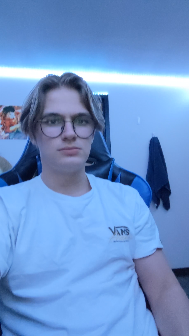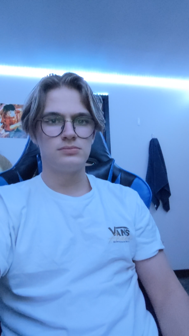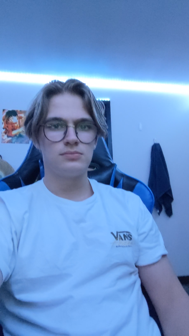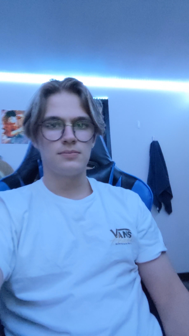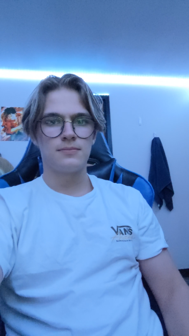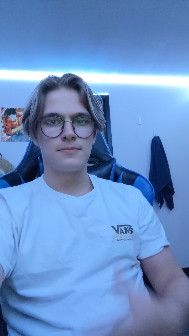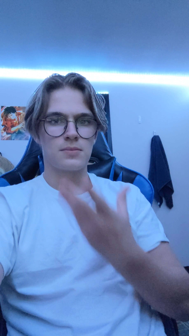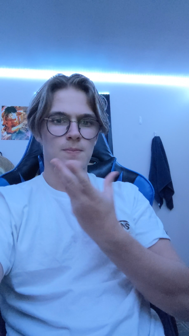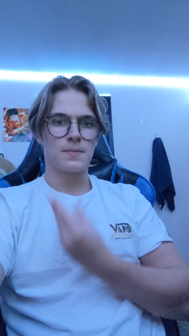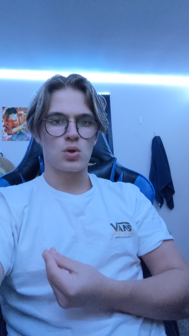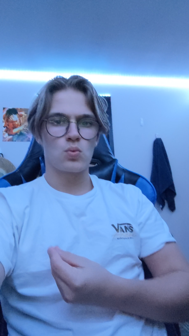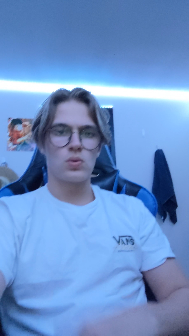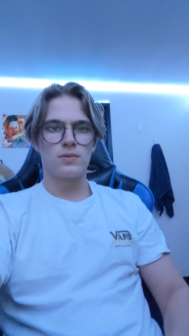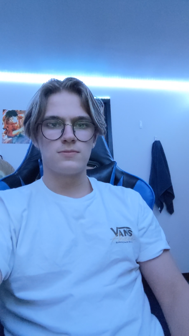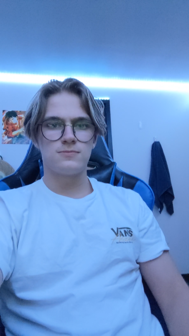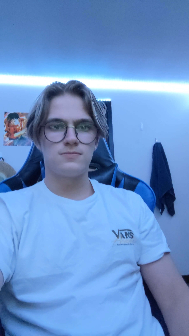poor